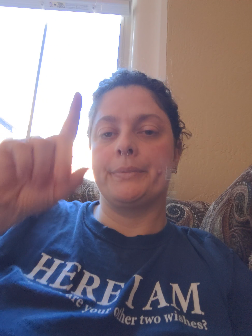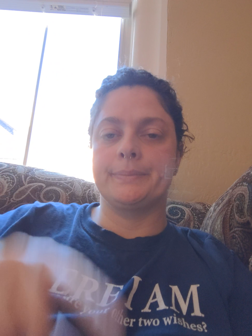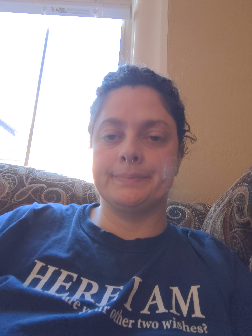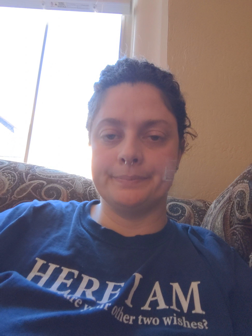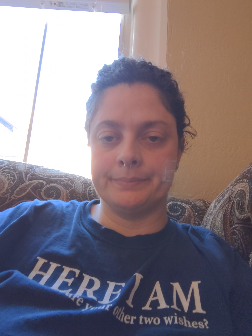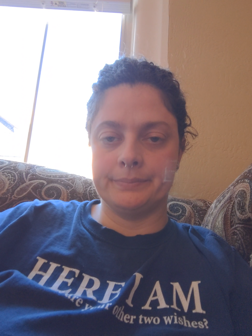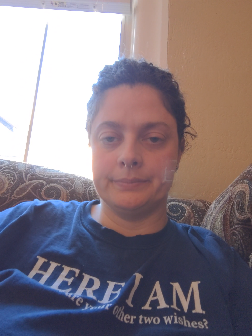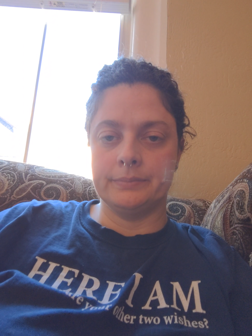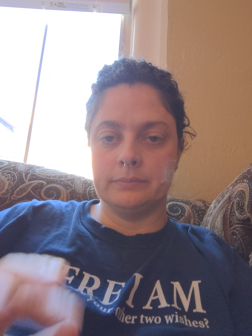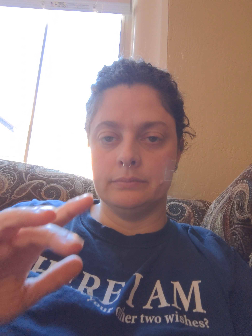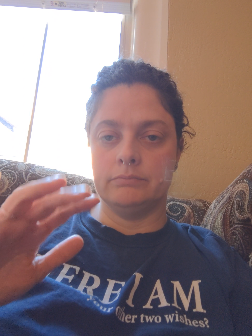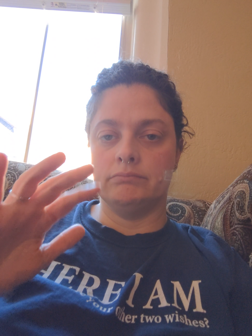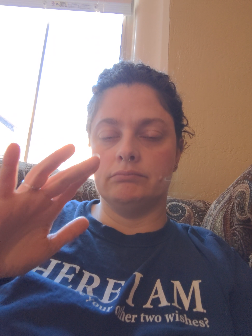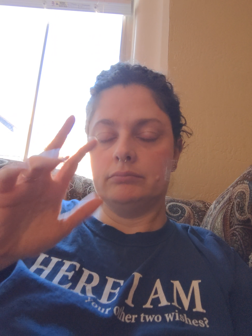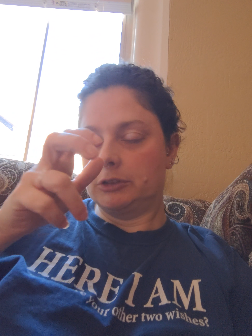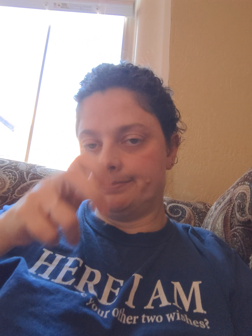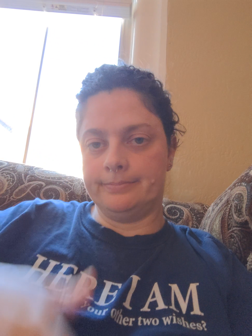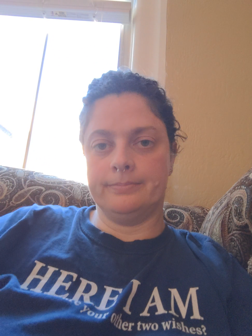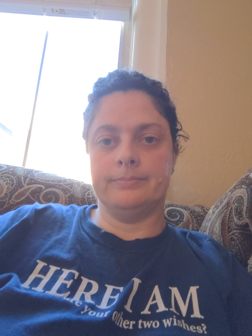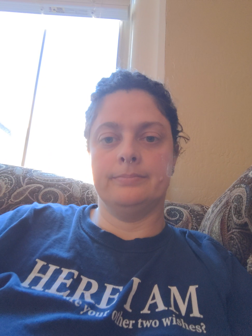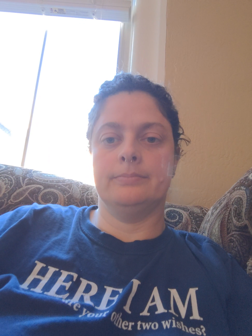bug